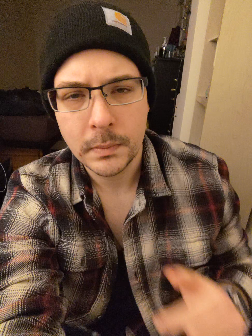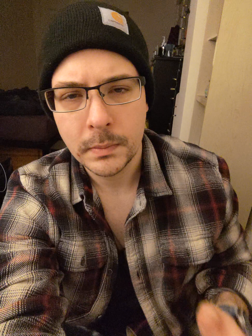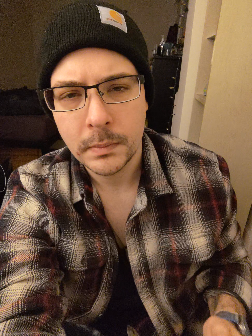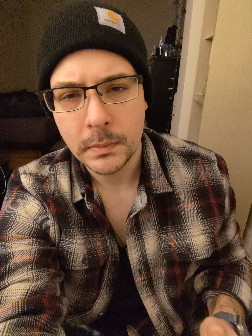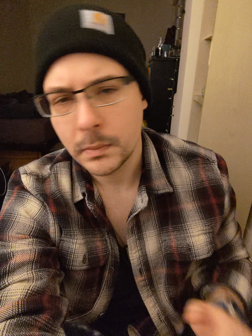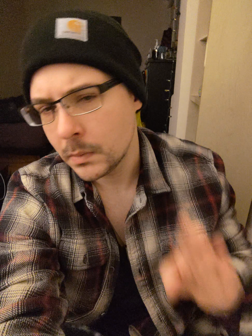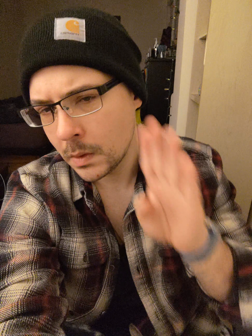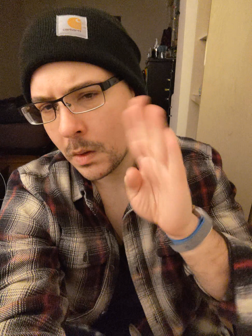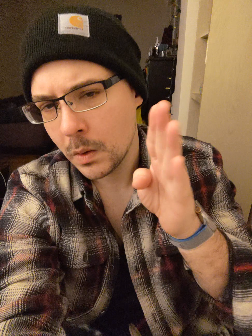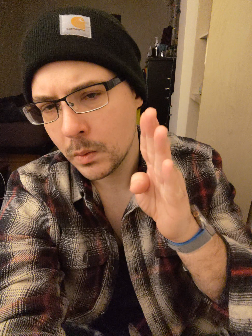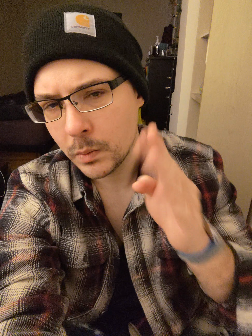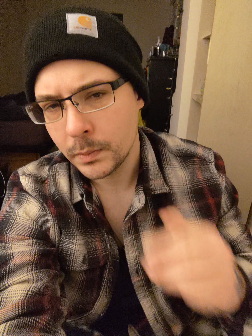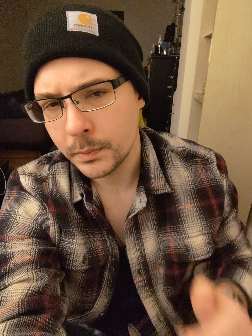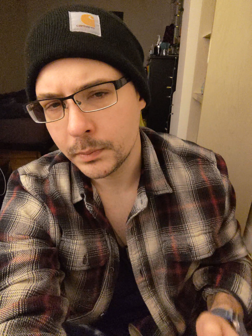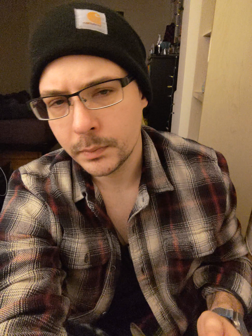hello